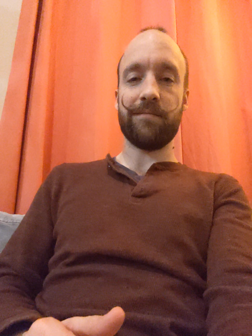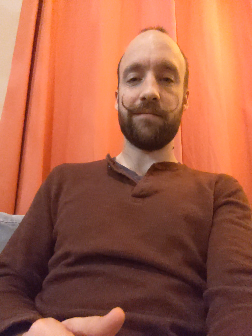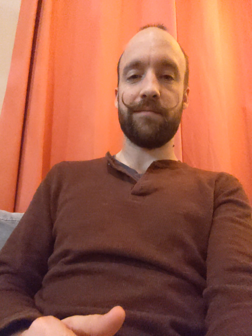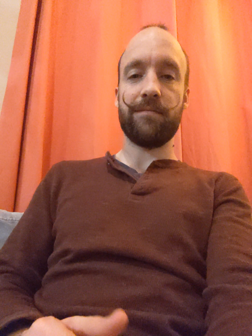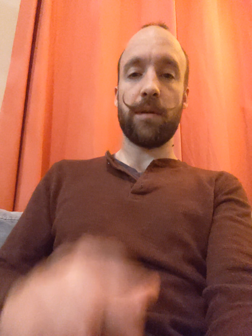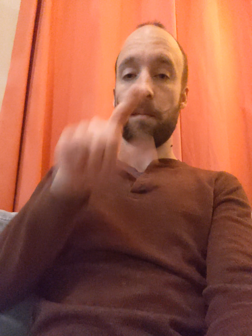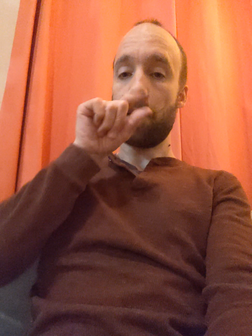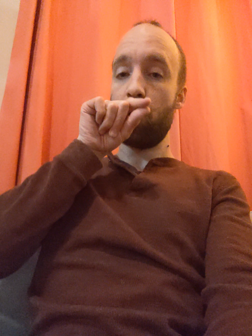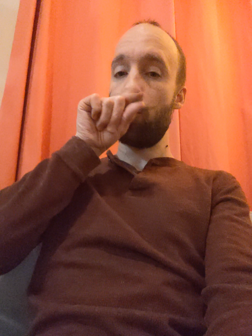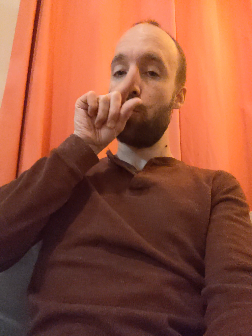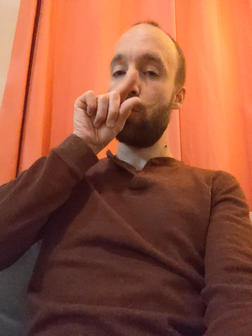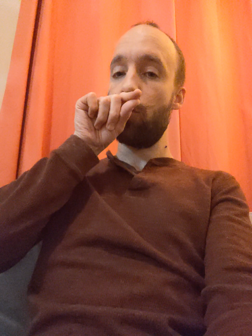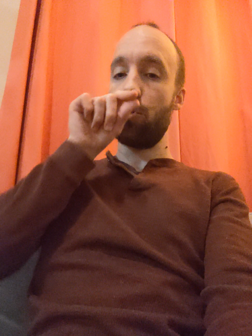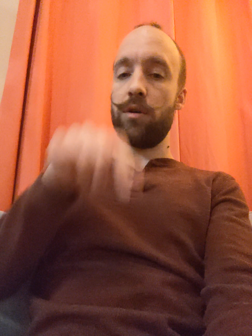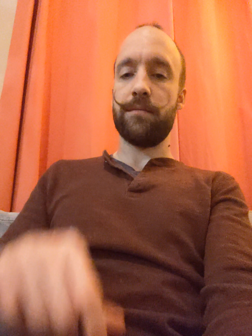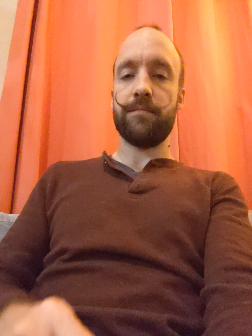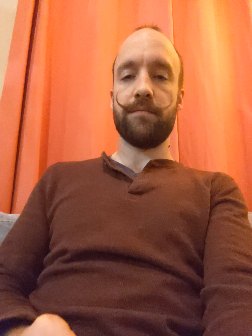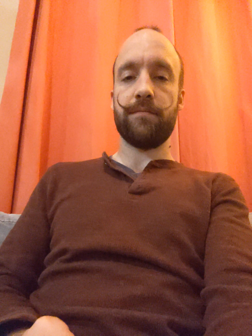bird